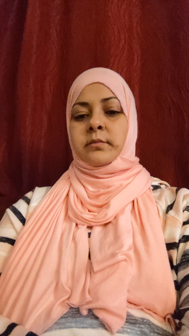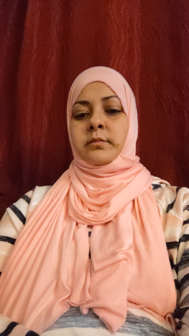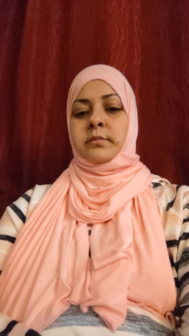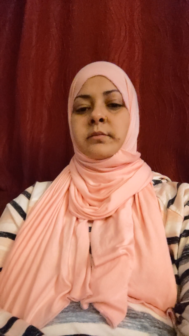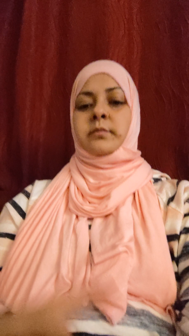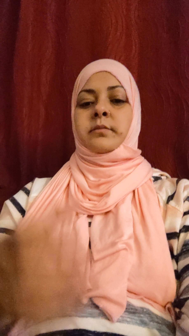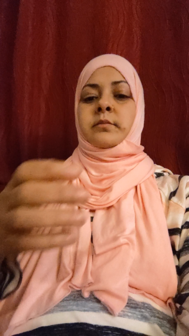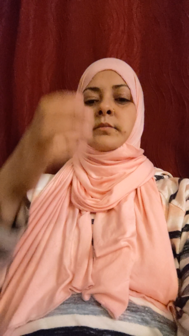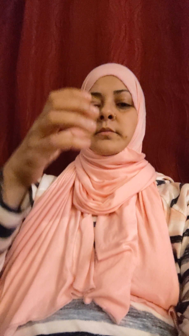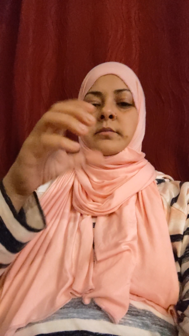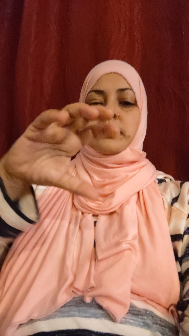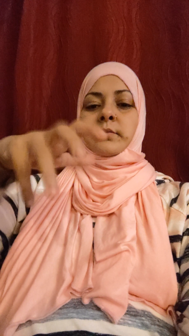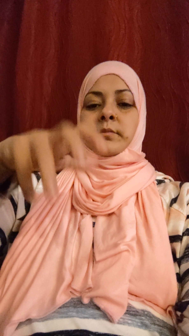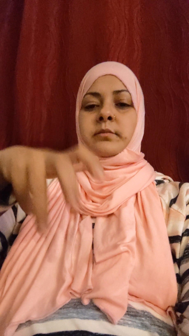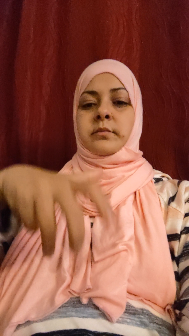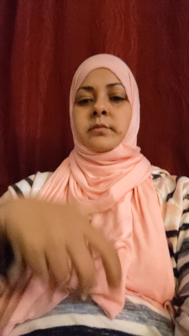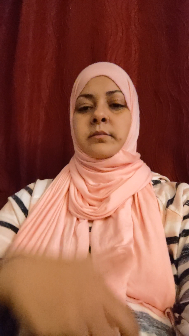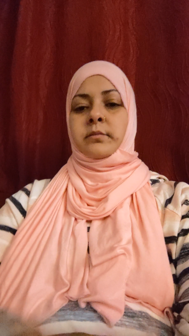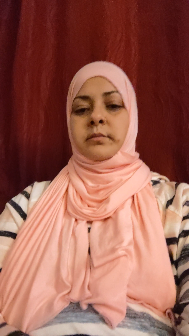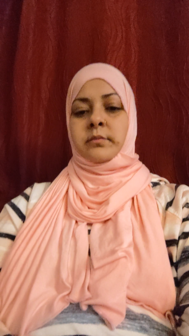jar